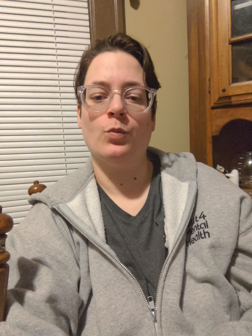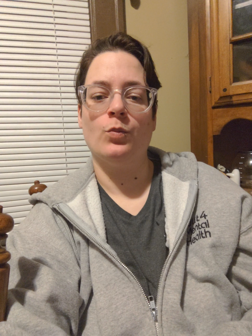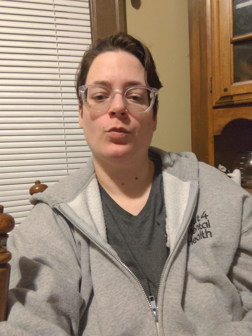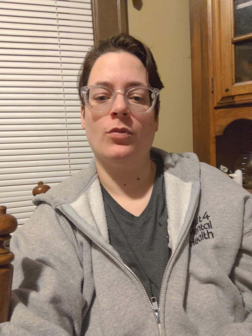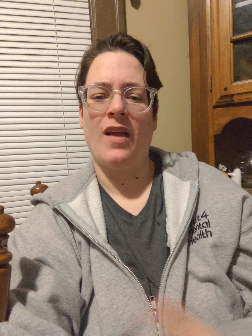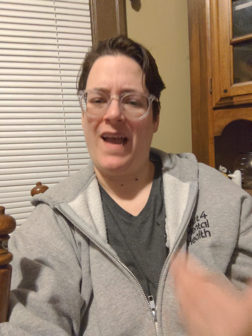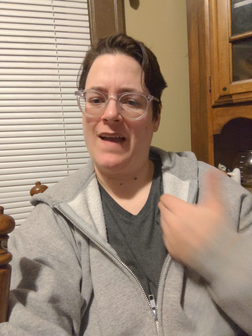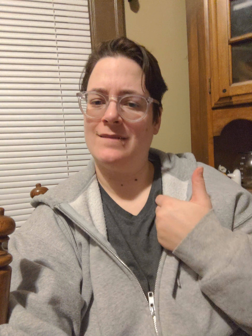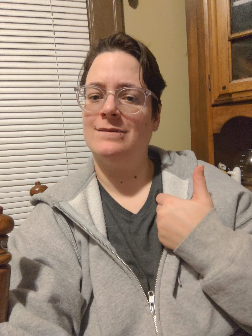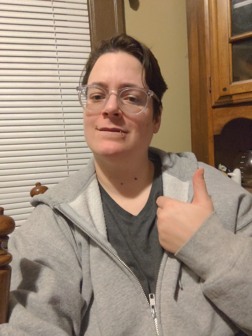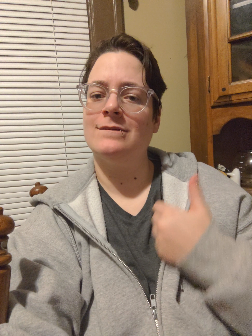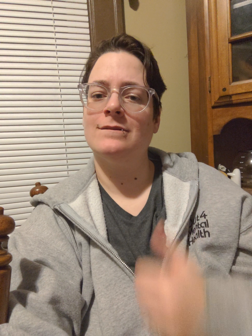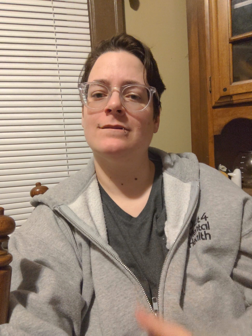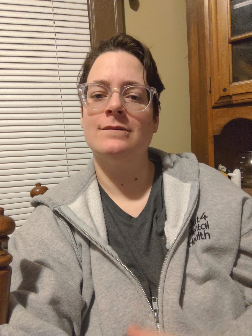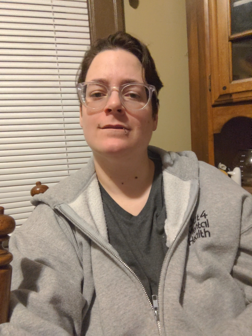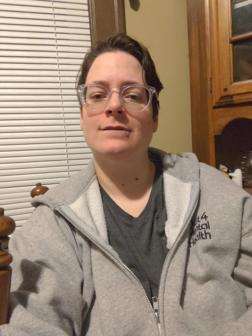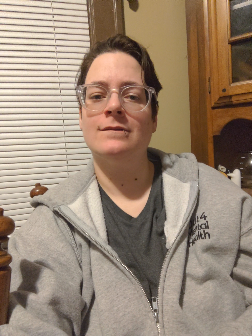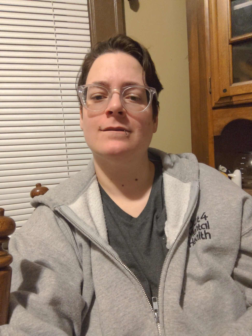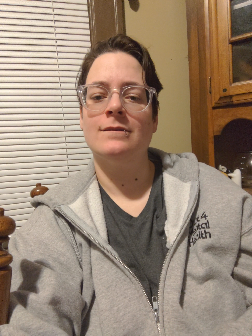have